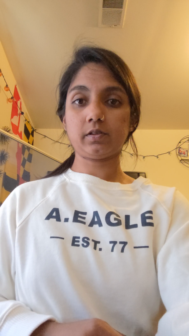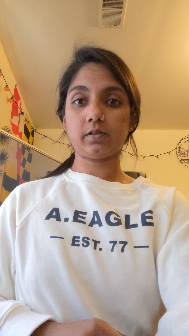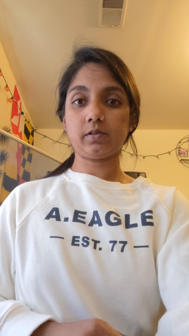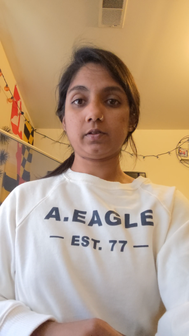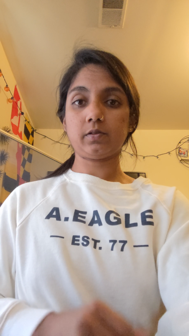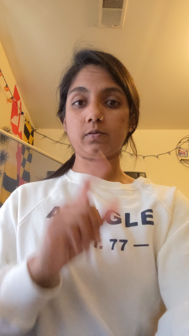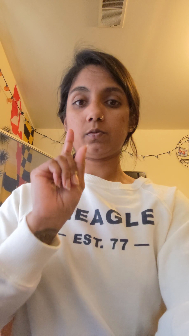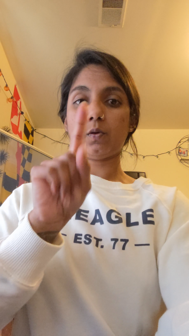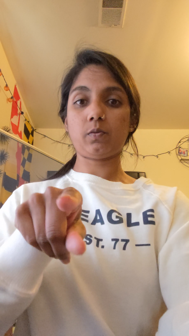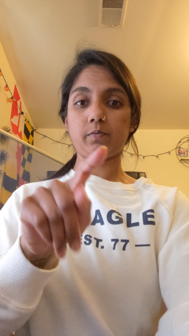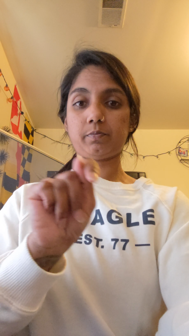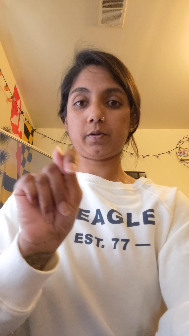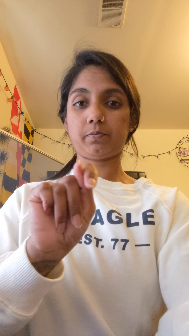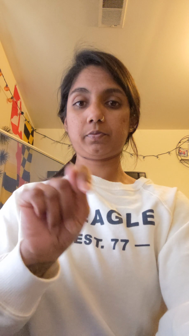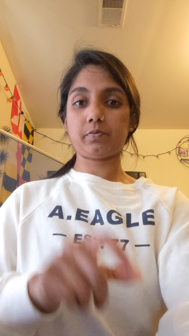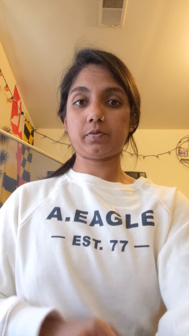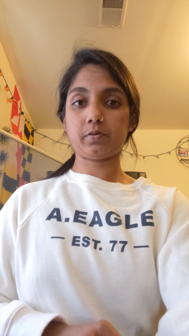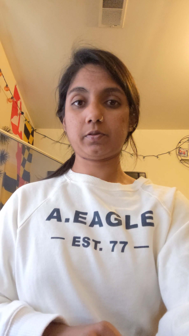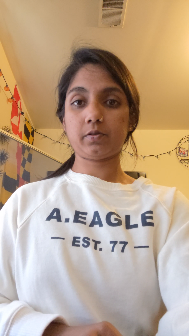go potty